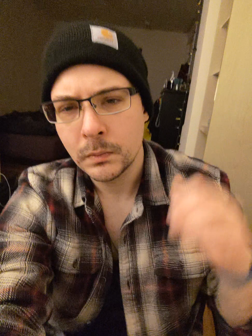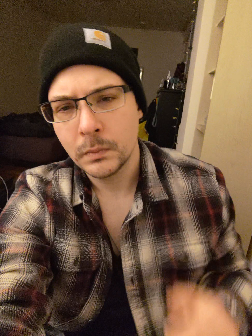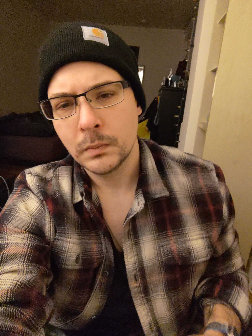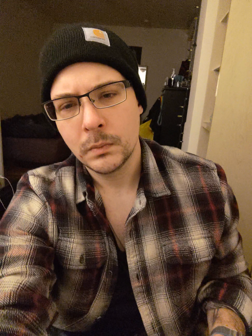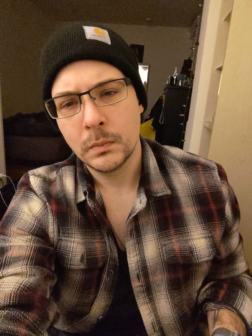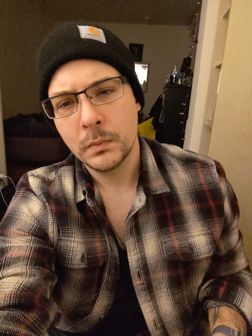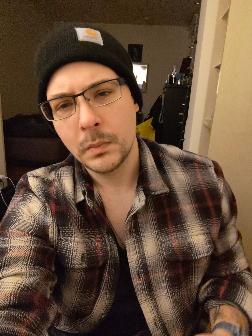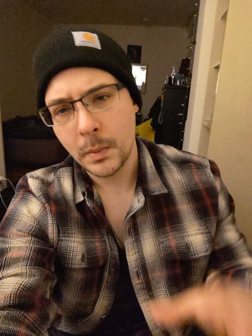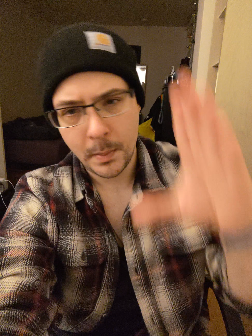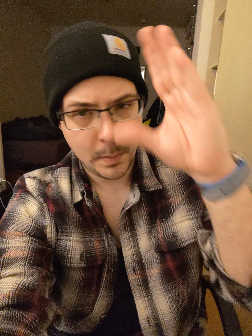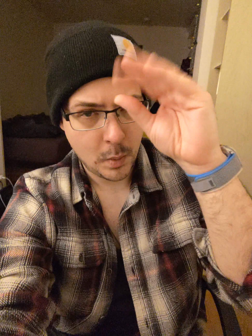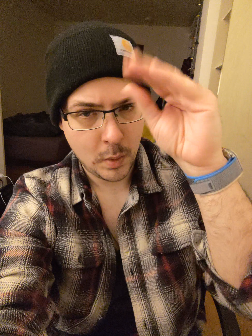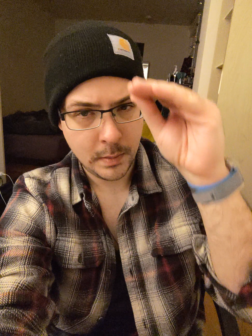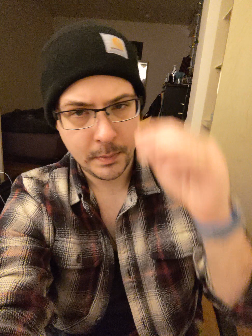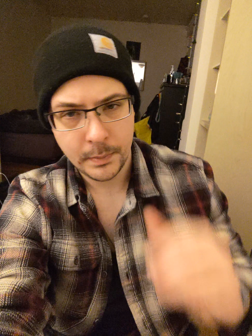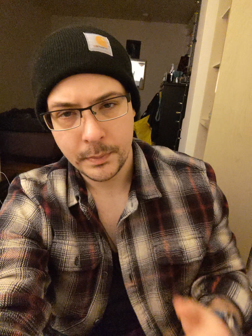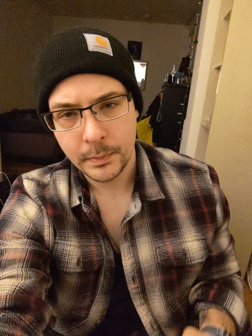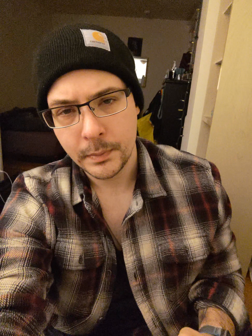boy